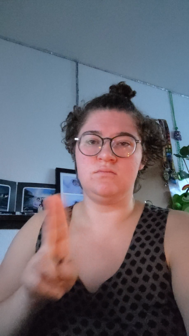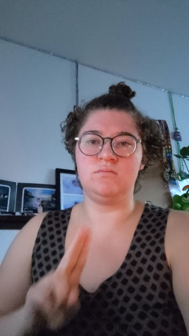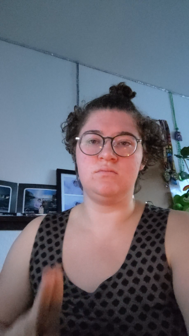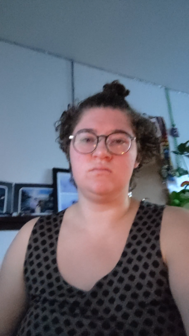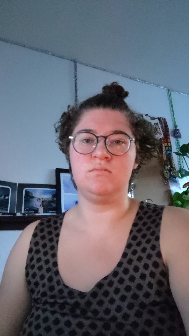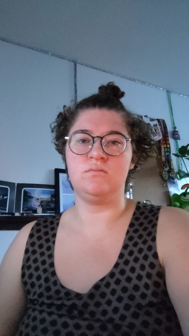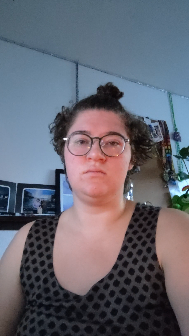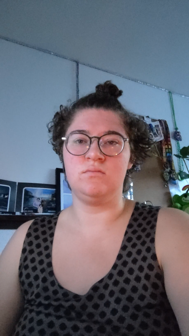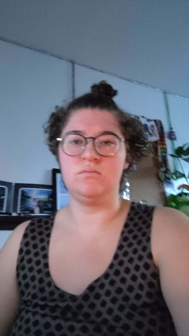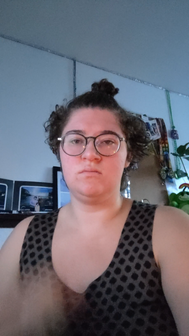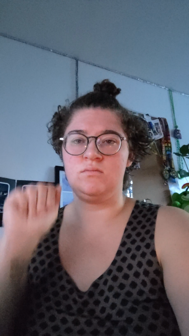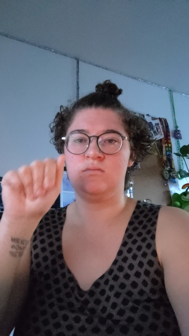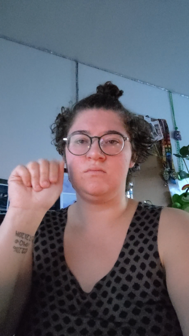knock